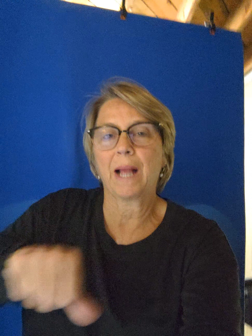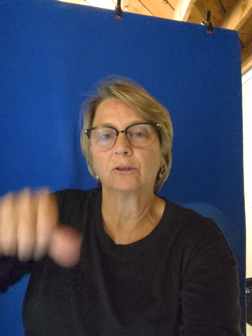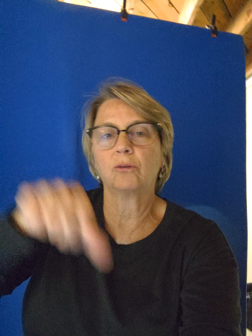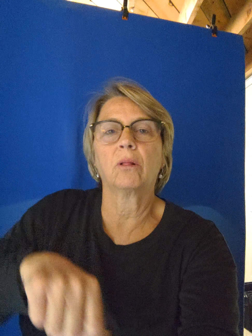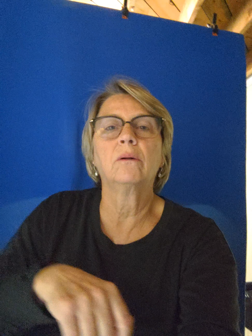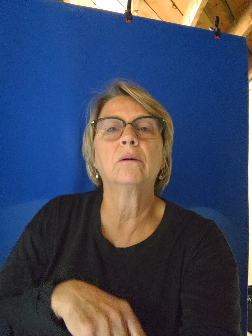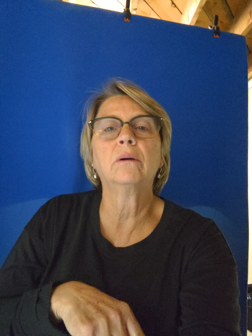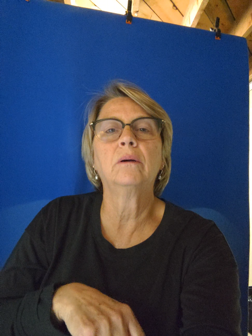puzzle